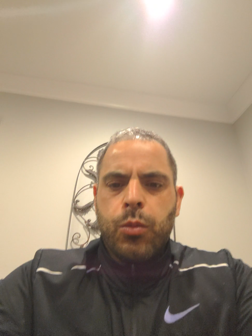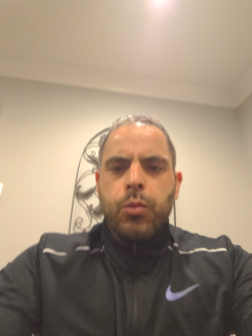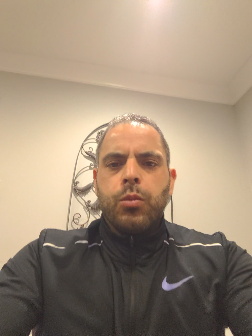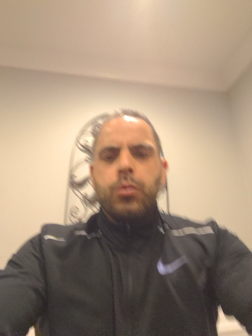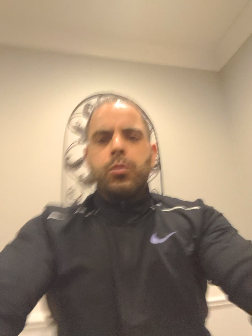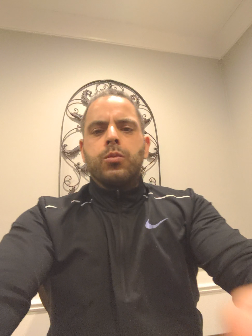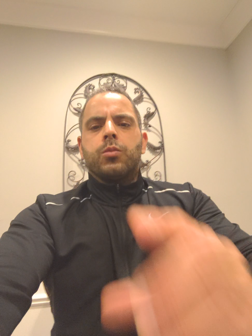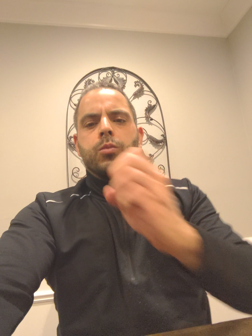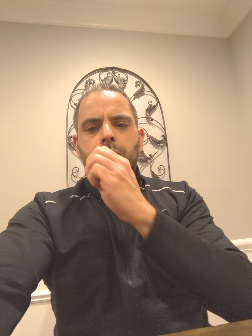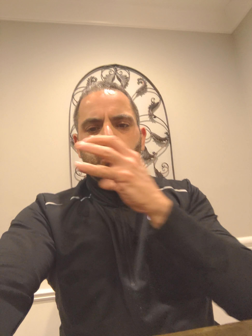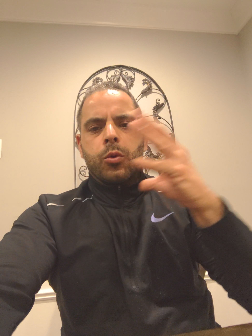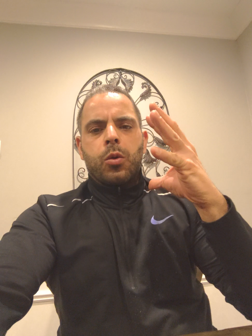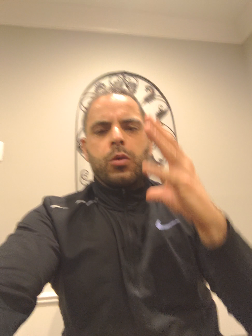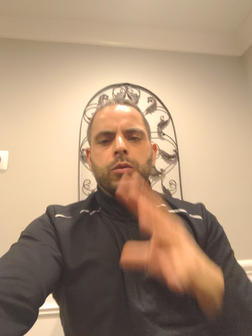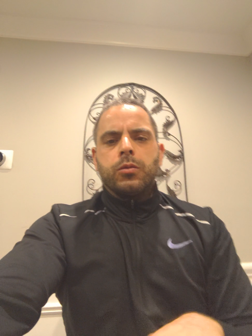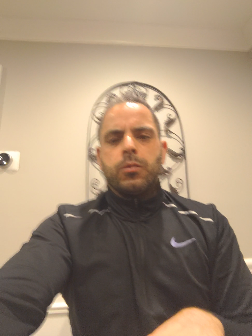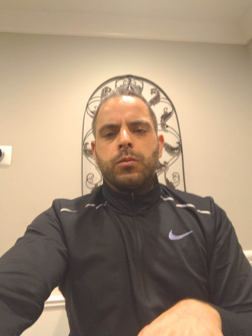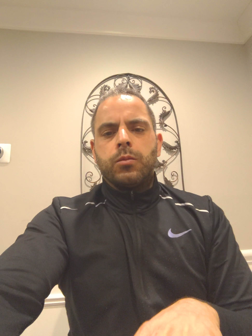balloon